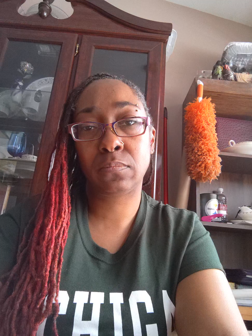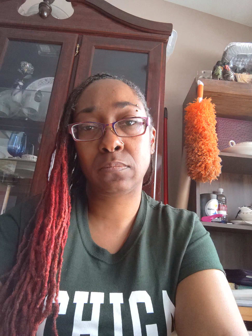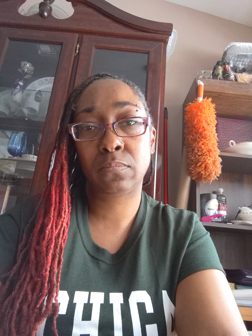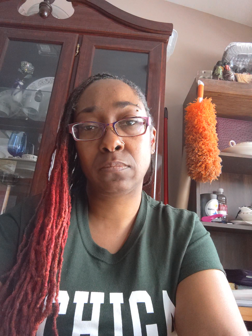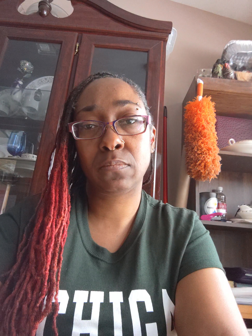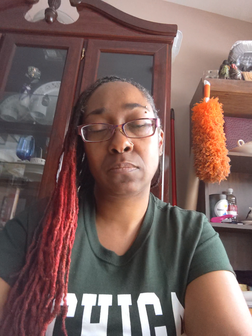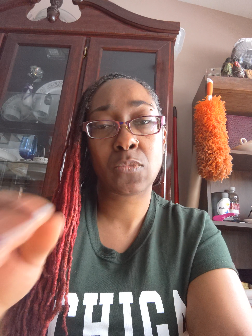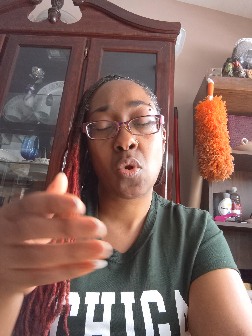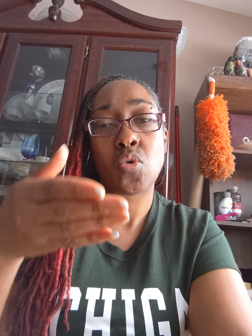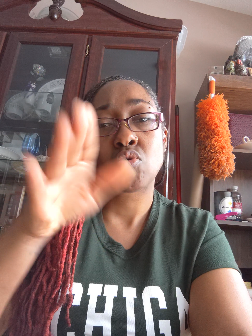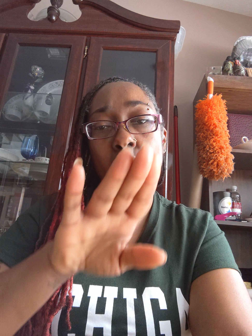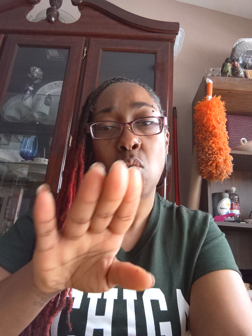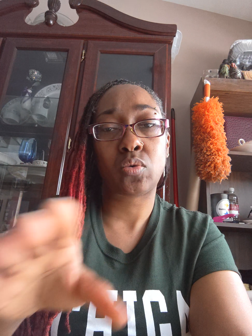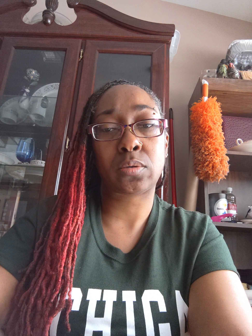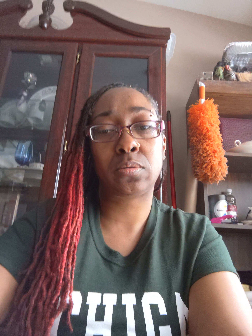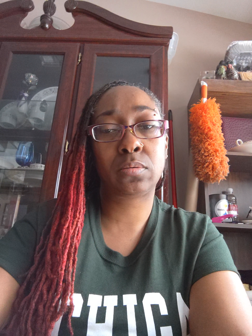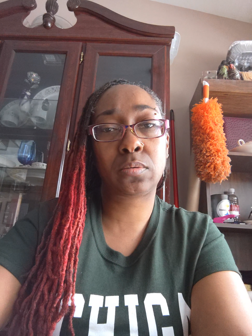close